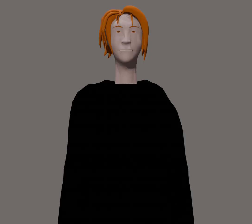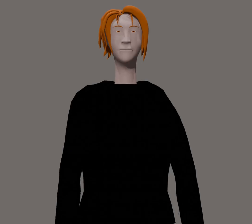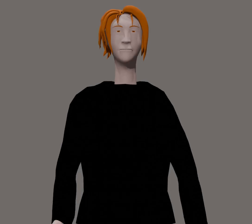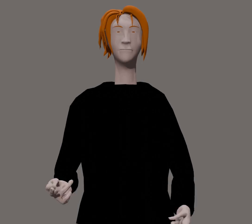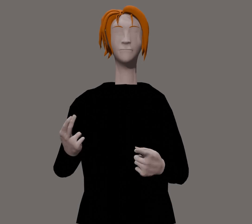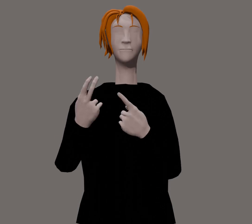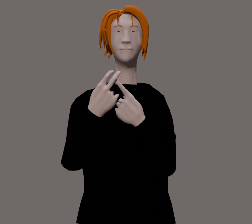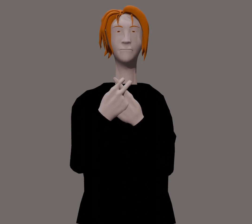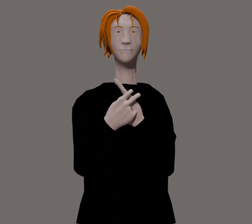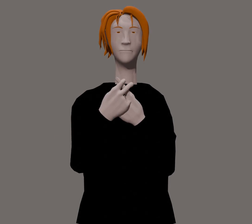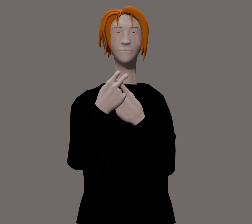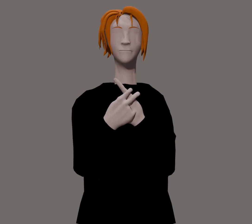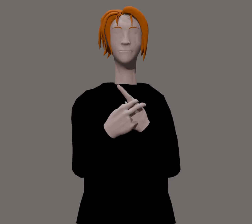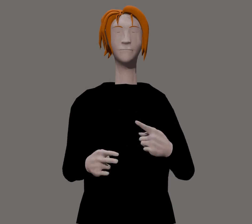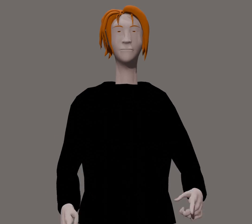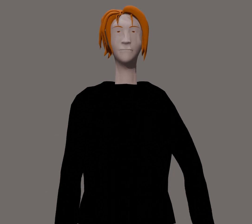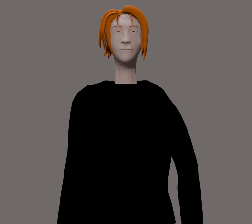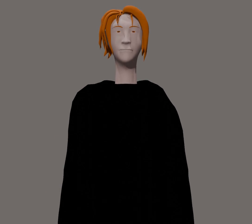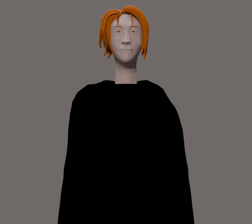Condoms